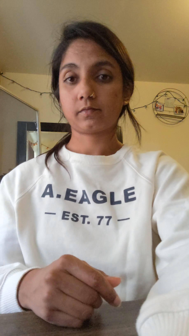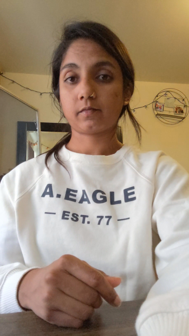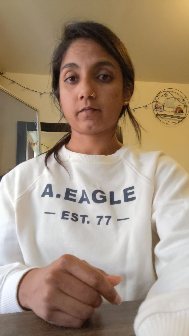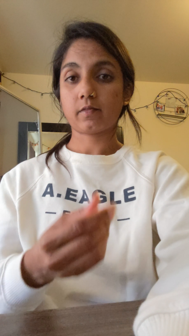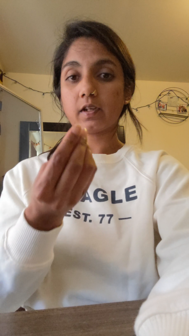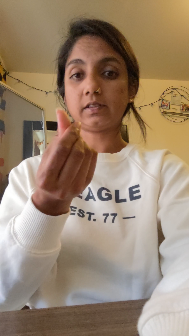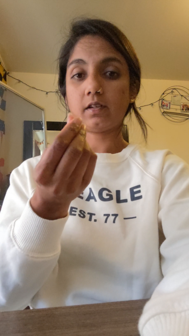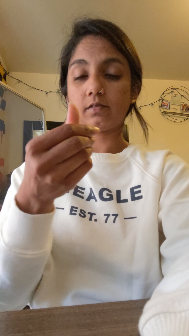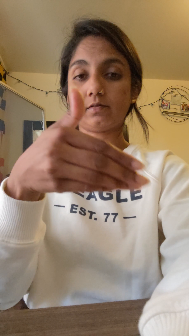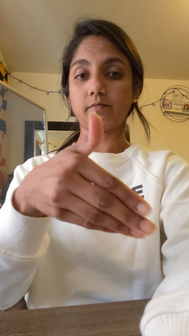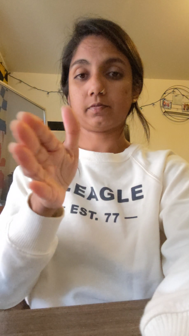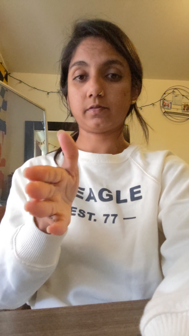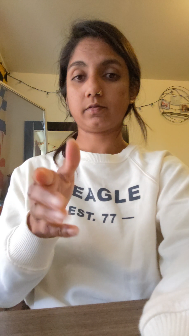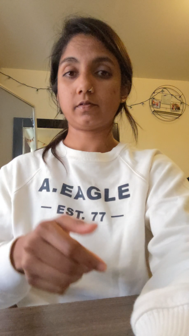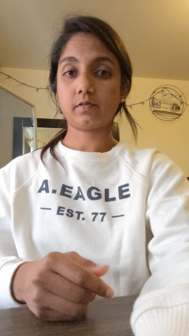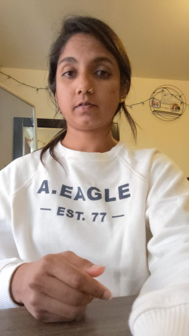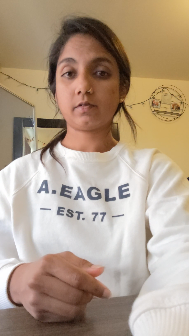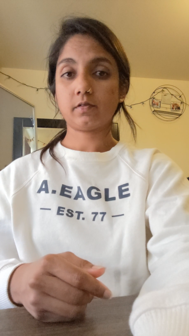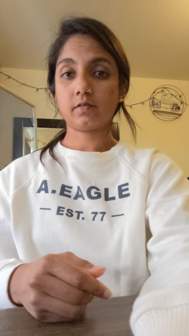sandbox